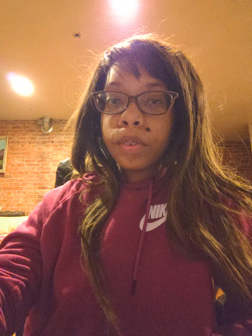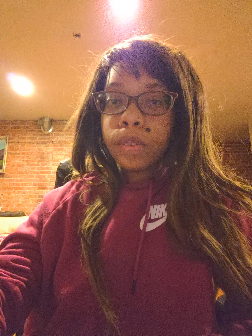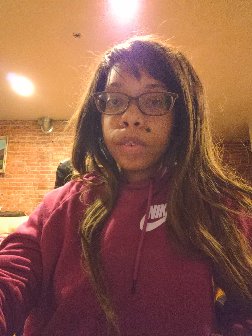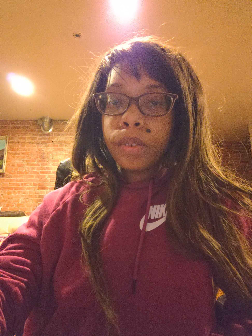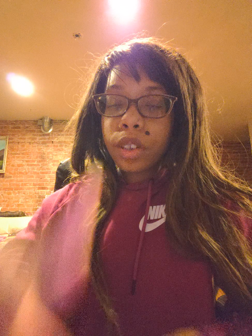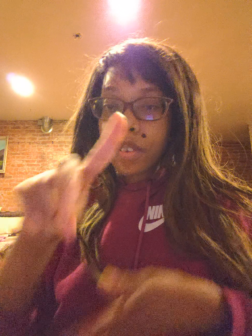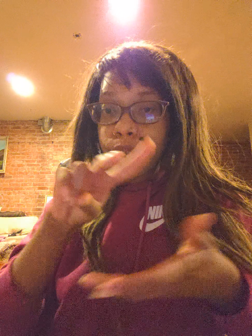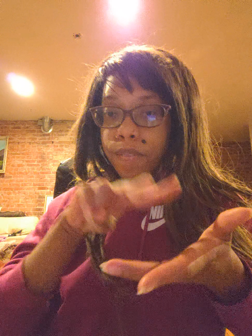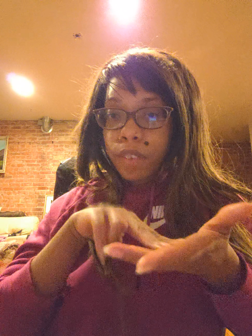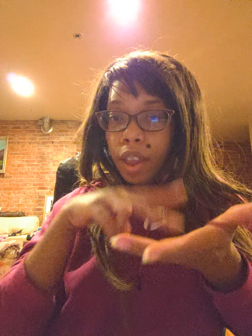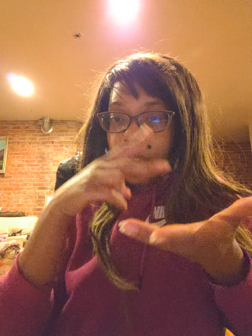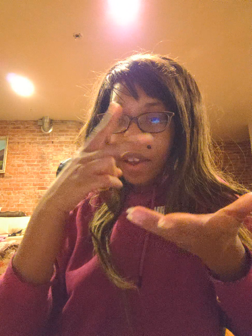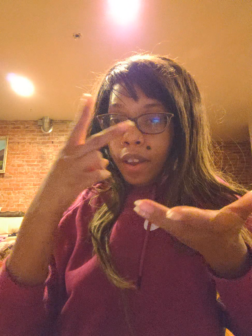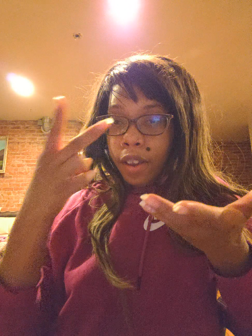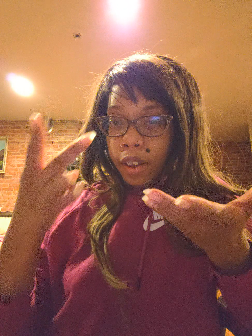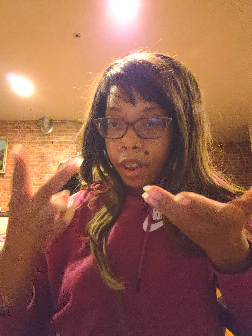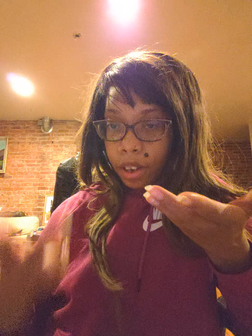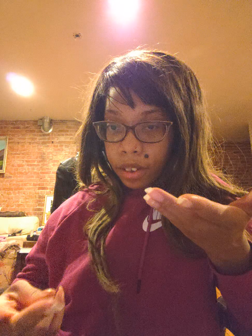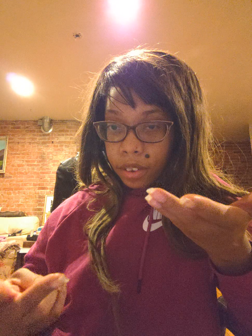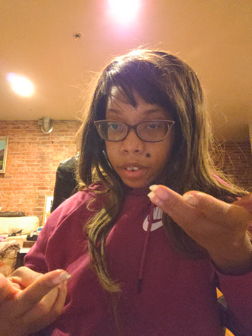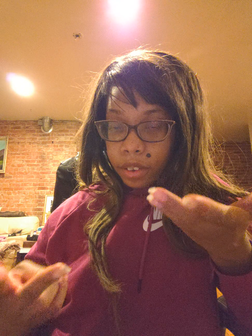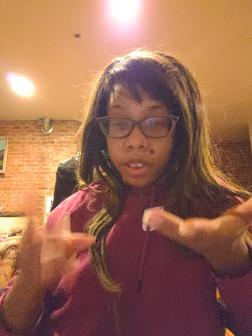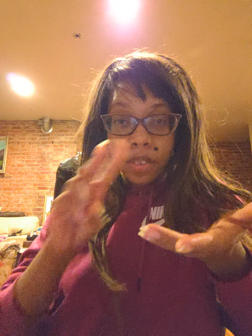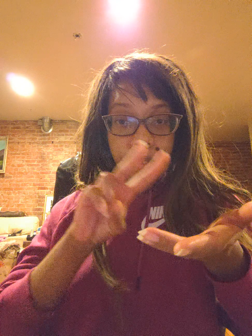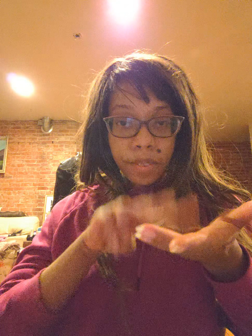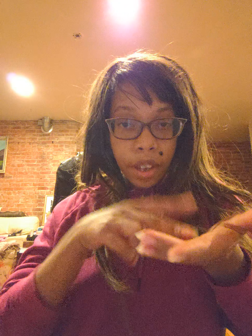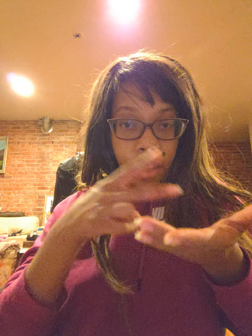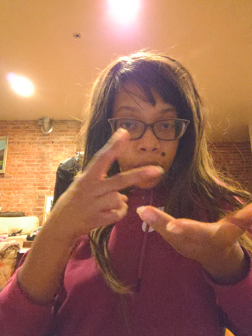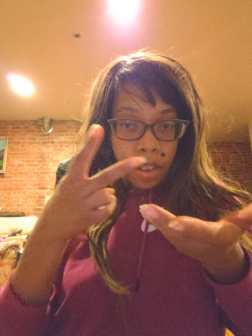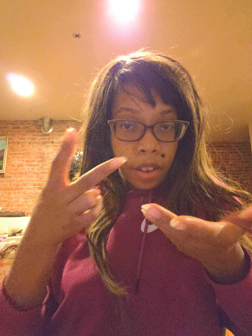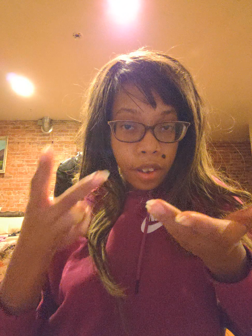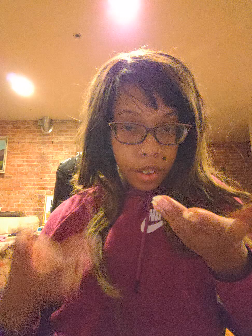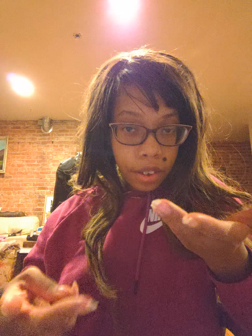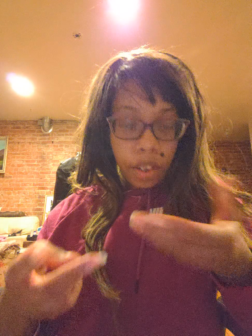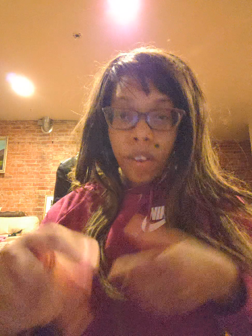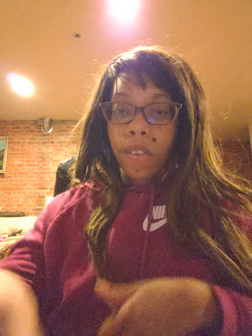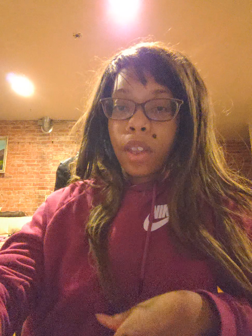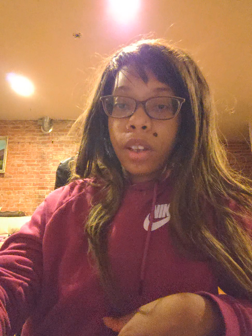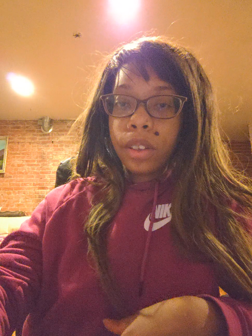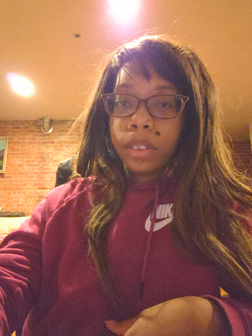fall